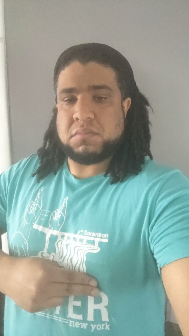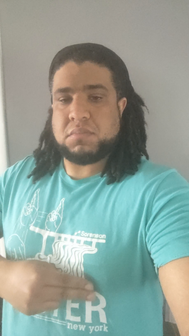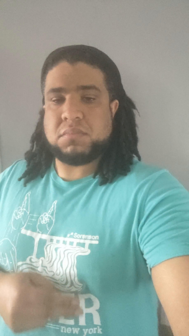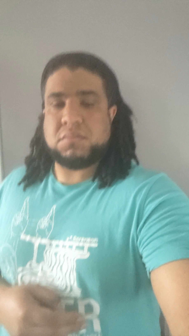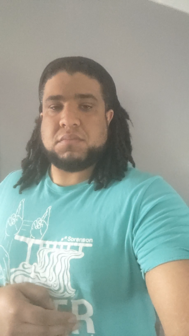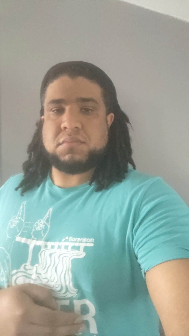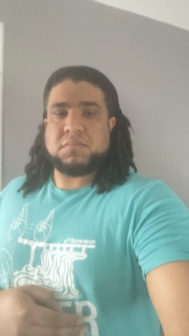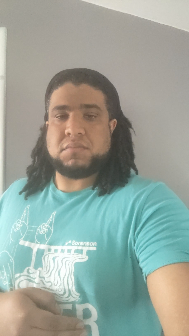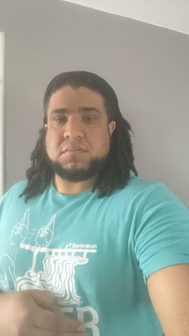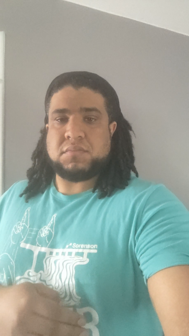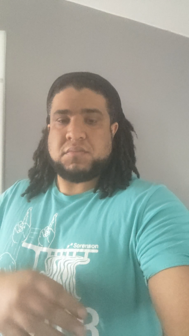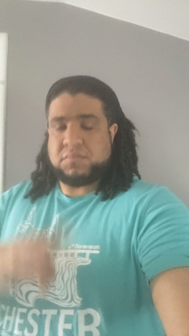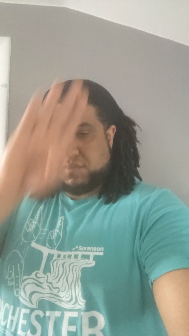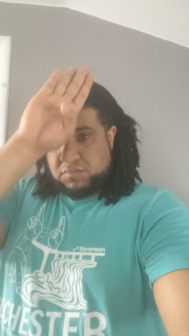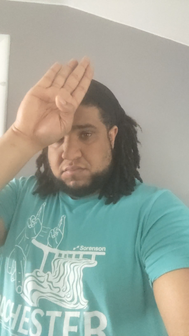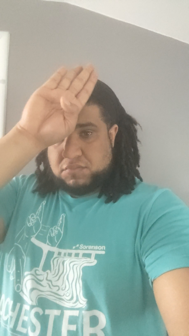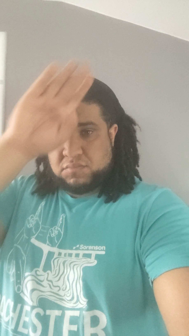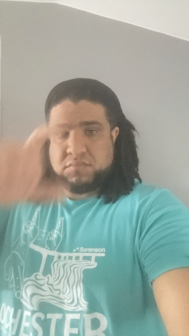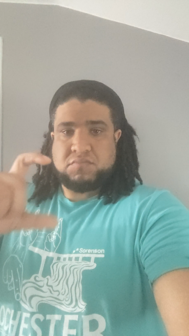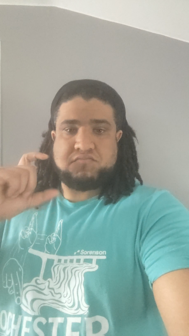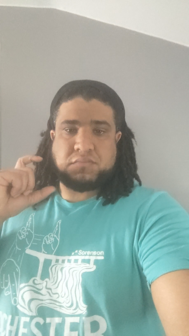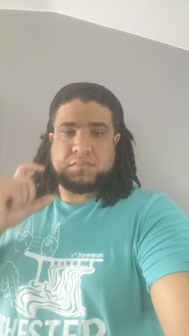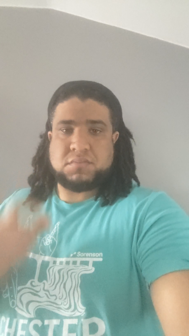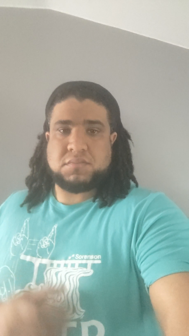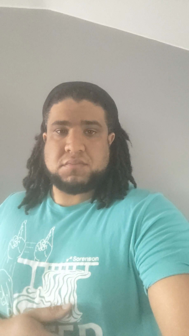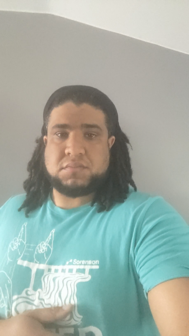fire truck